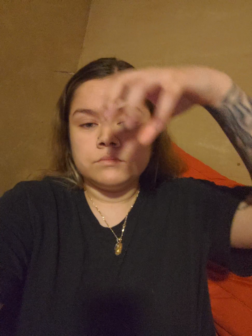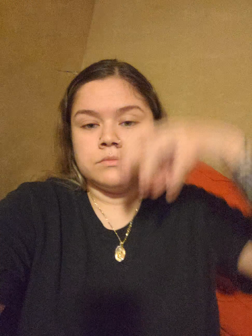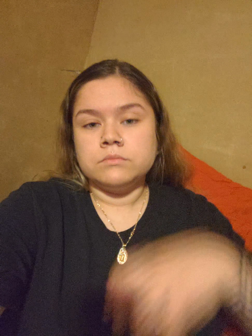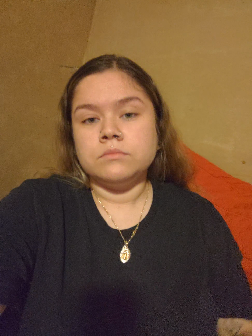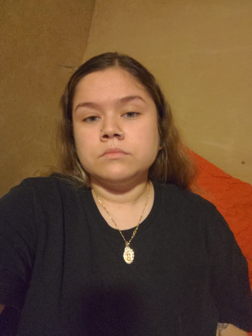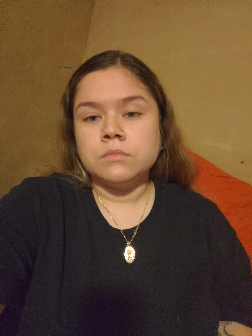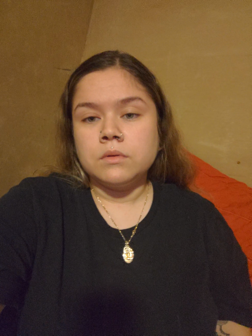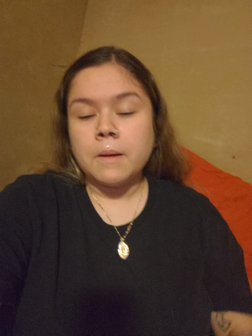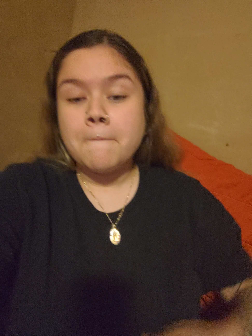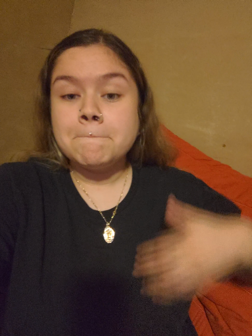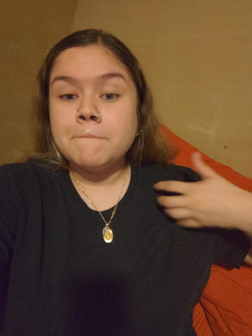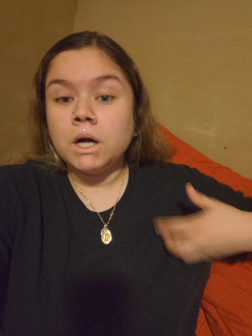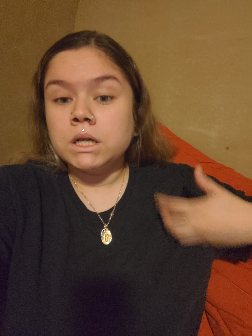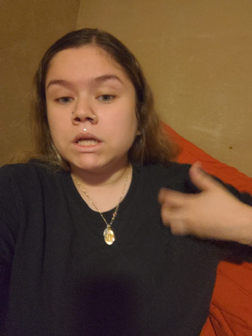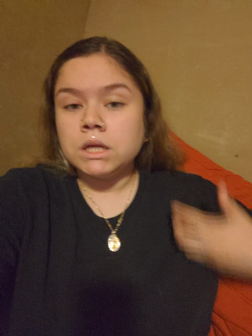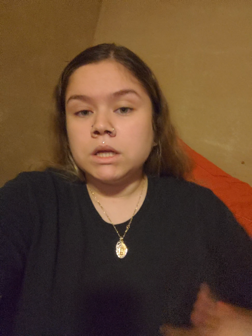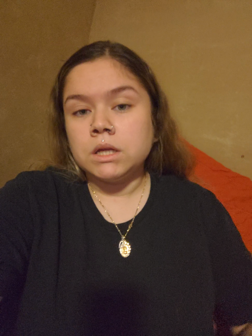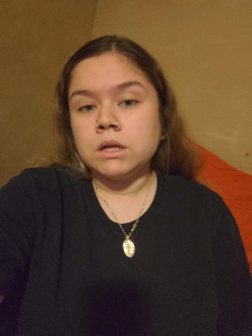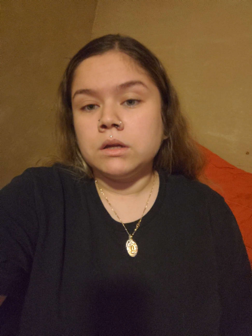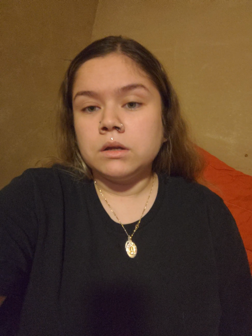monkey